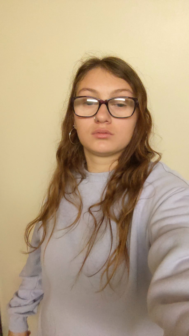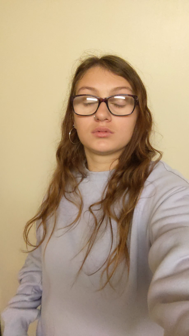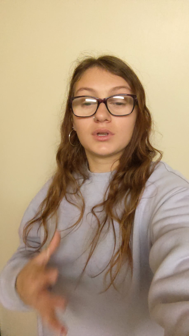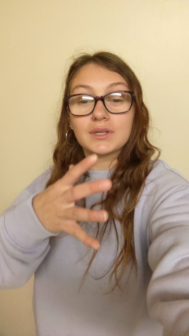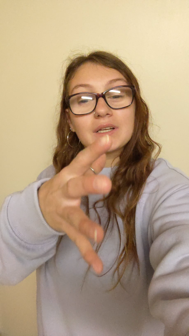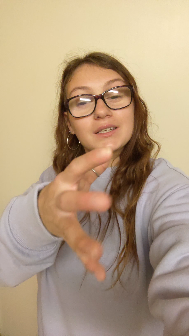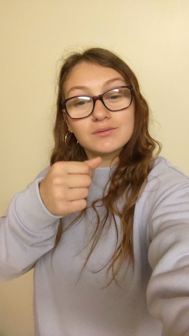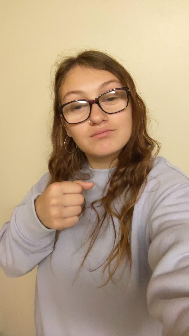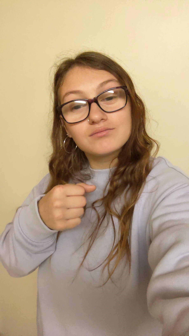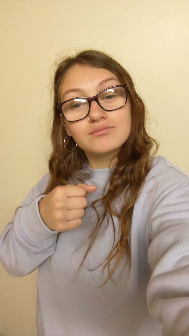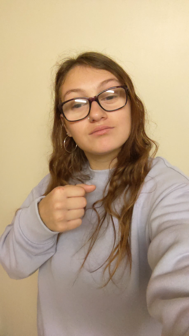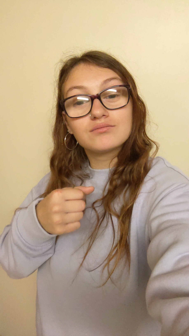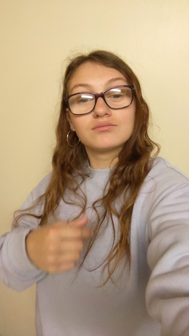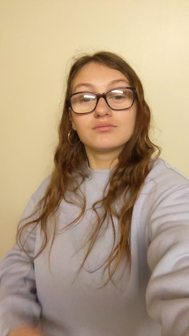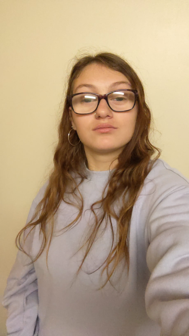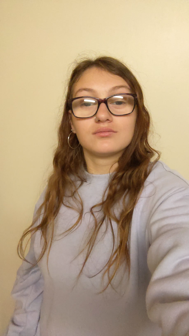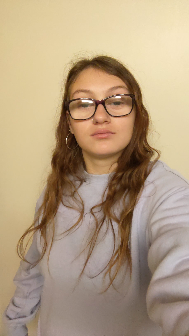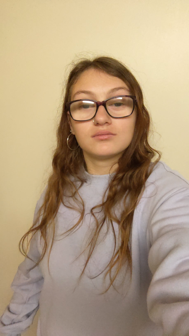get